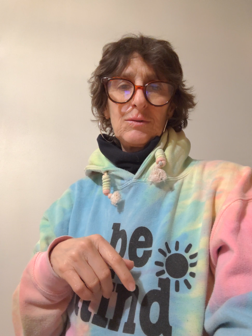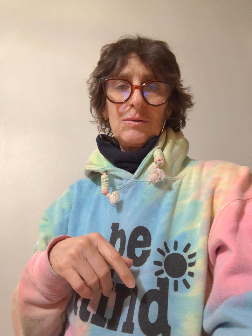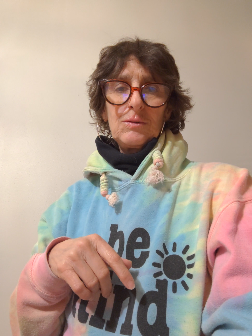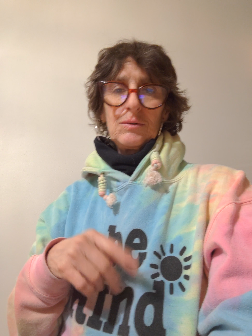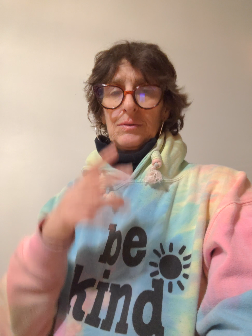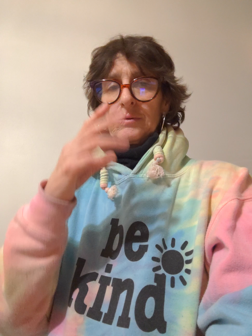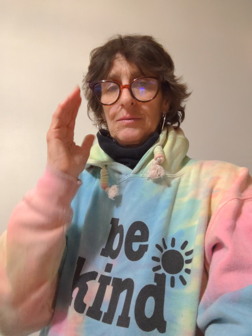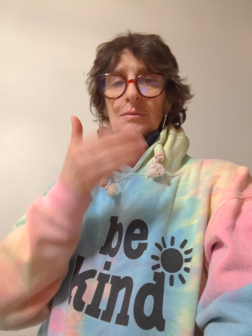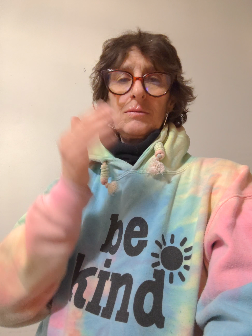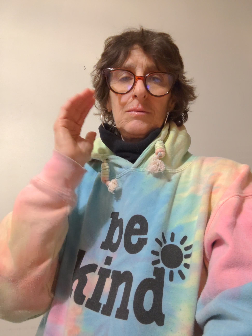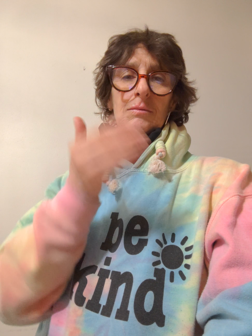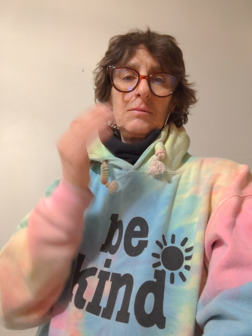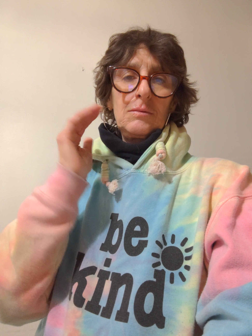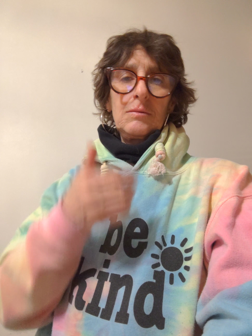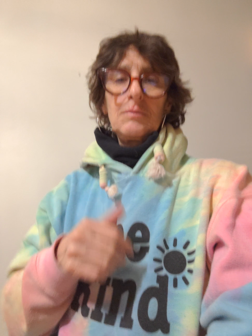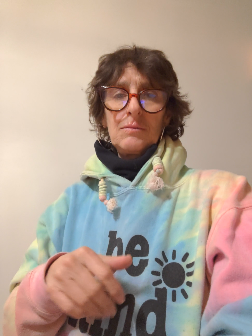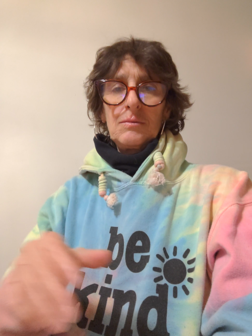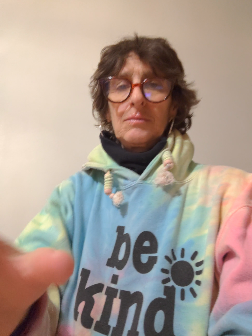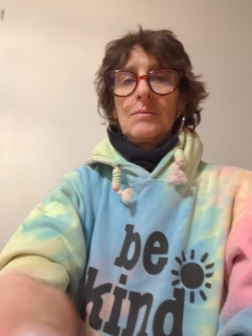sleepy